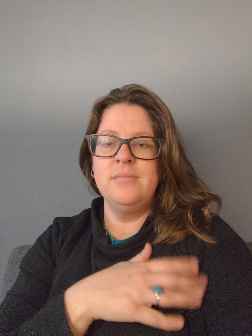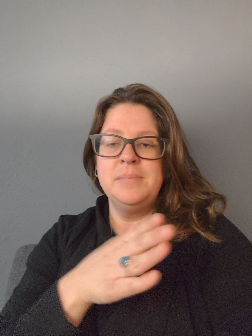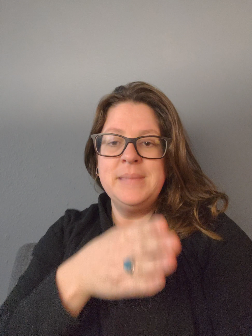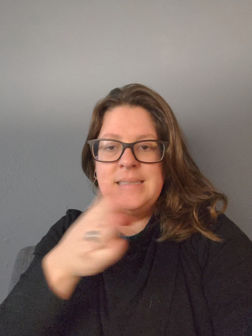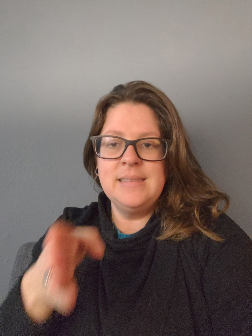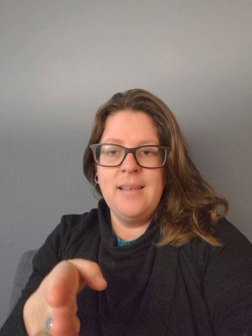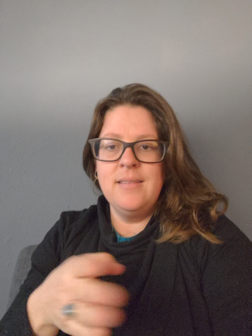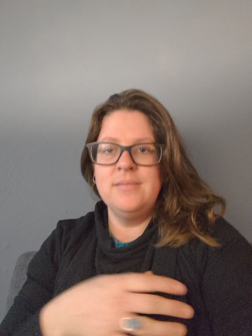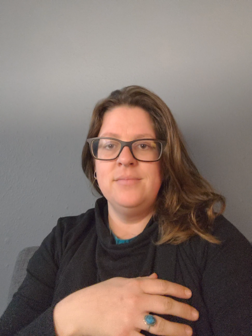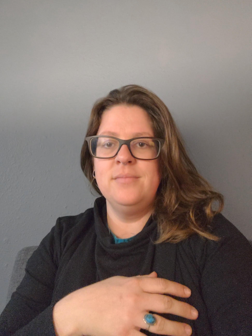beside